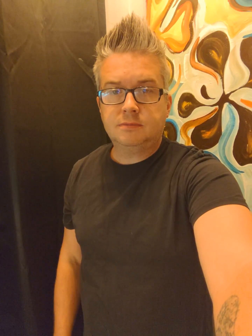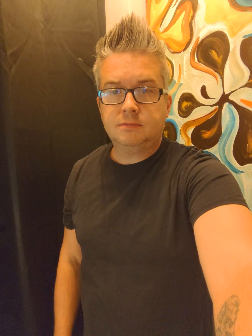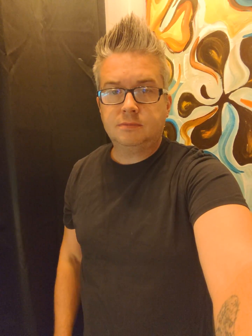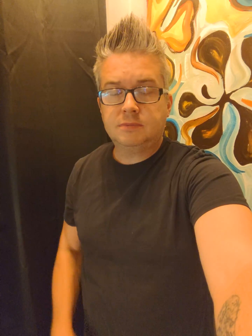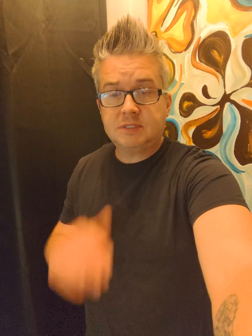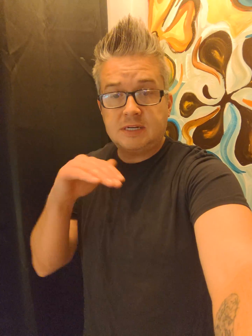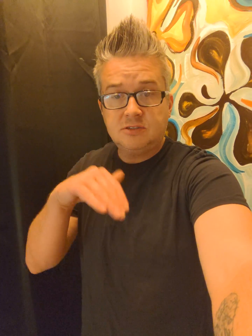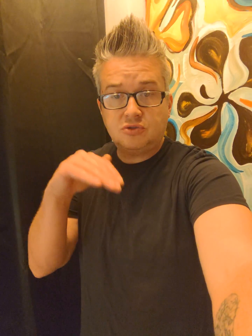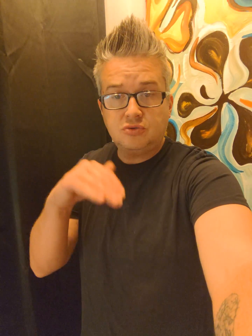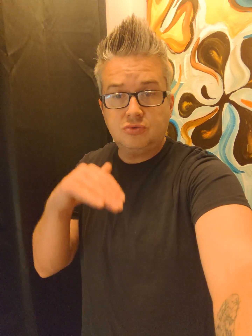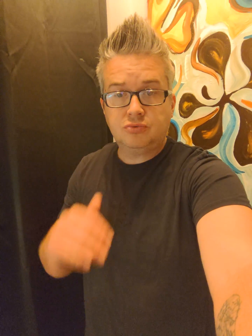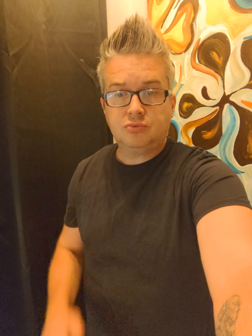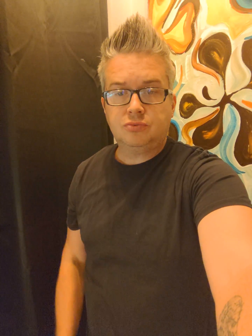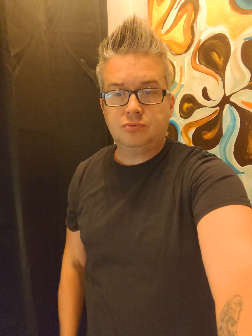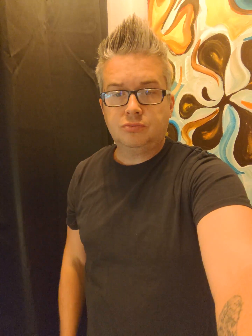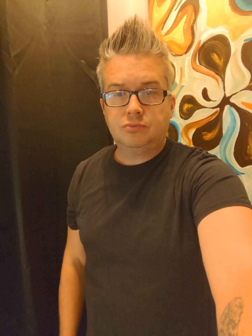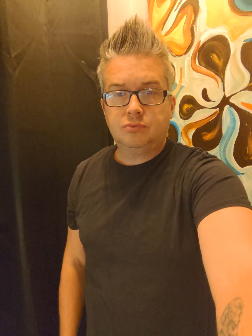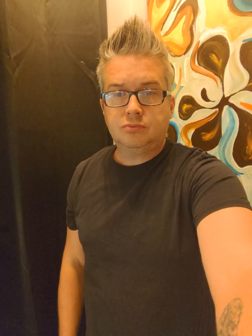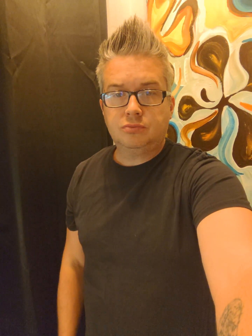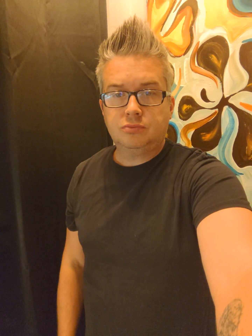doctor